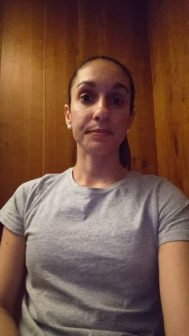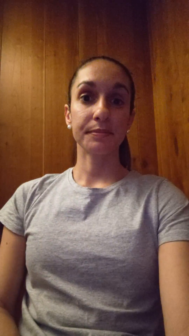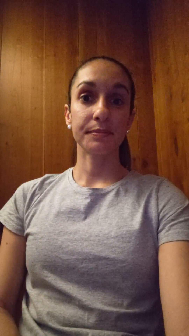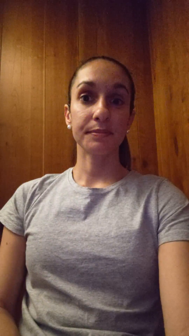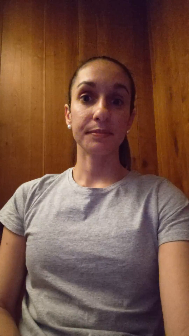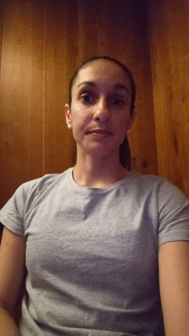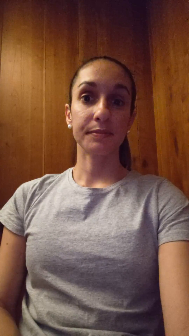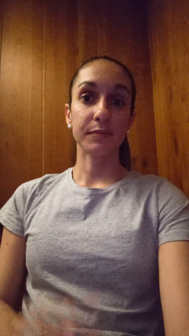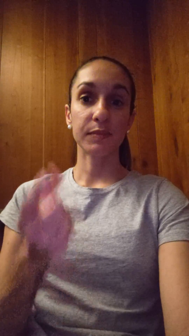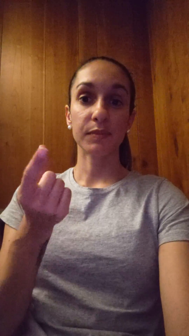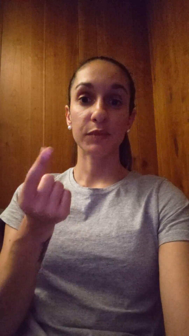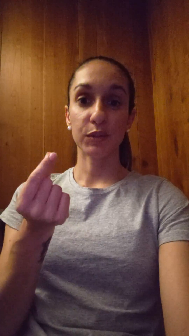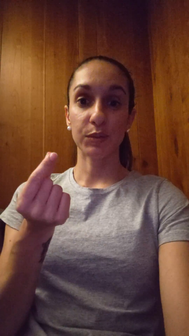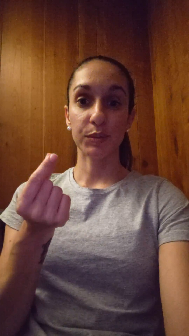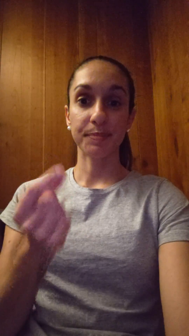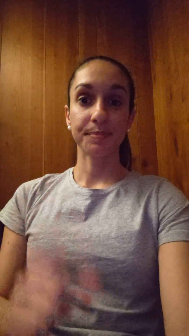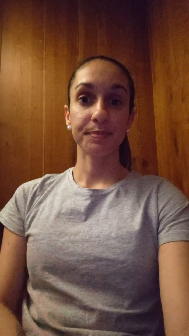do